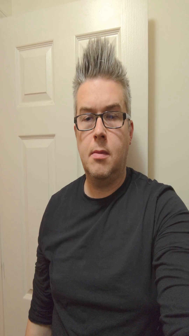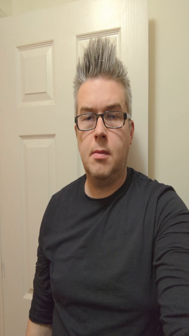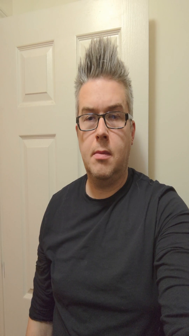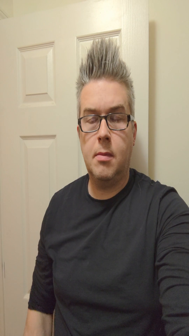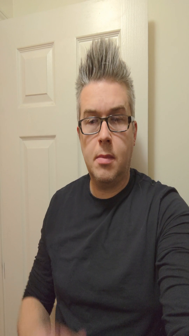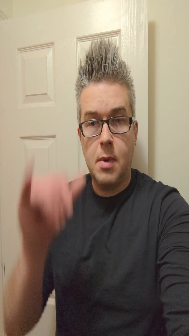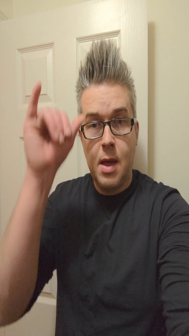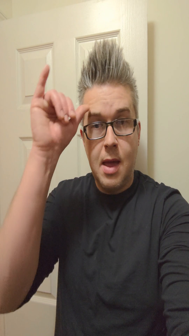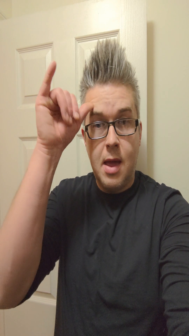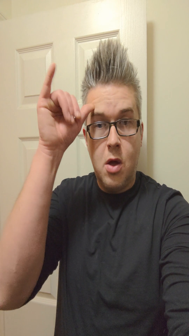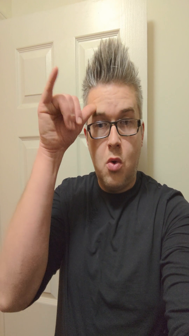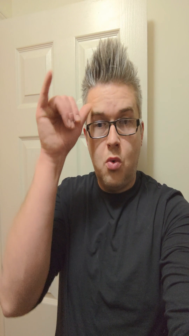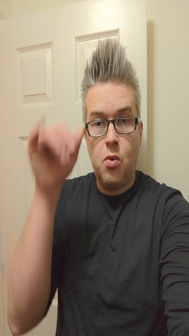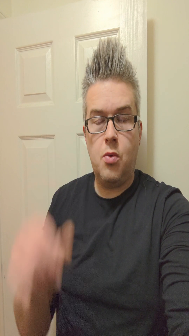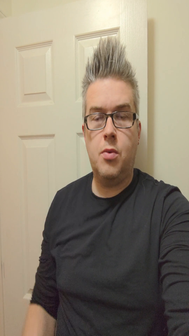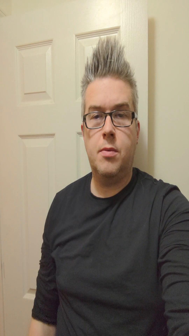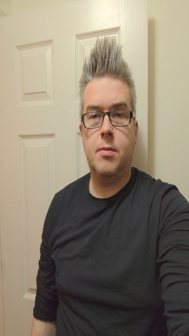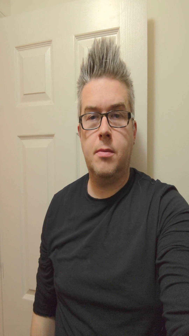cow